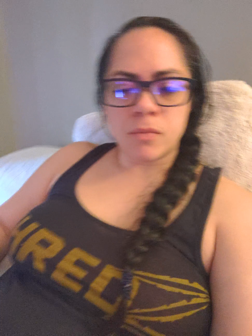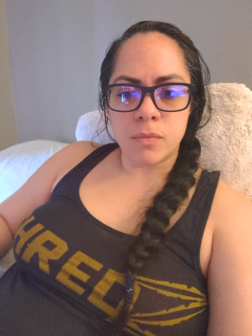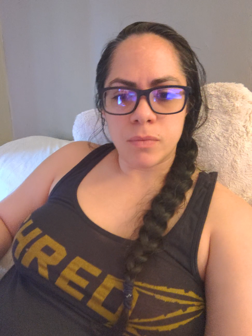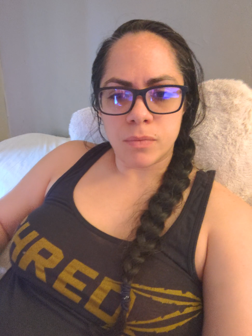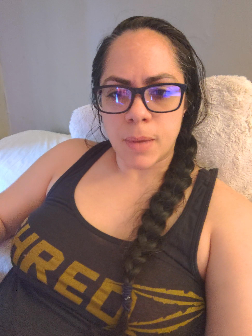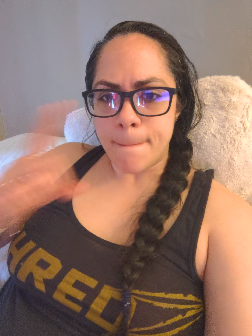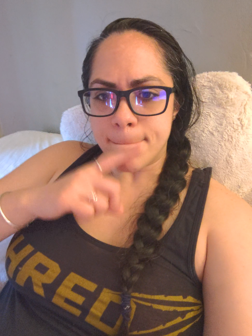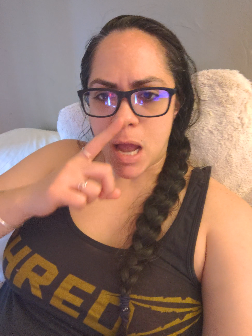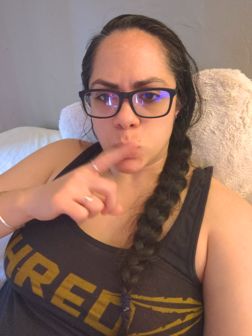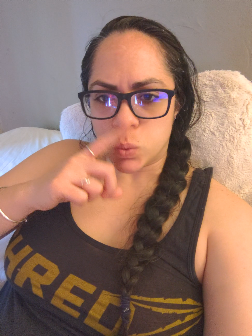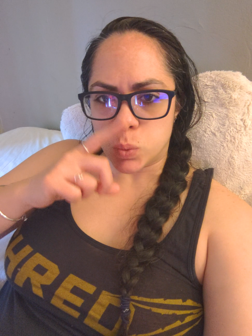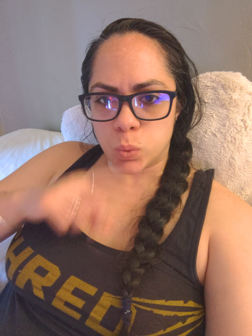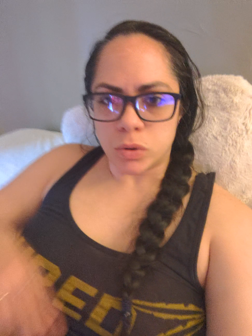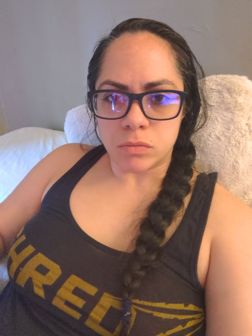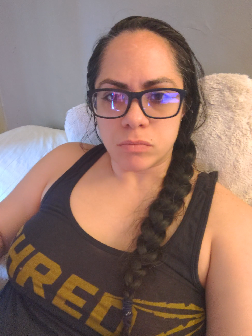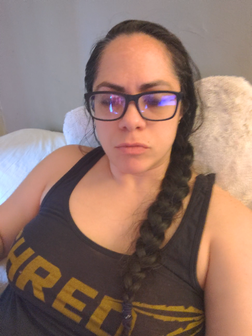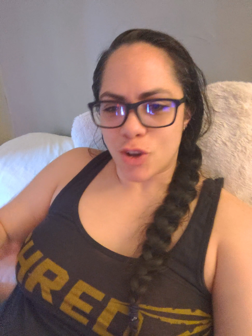mouse